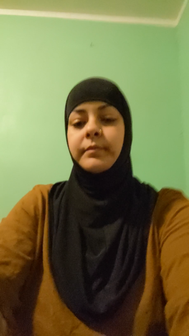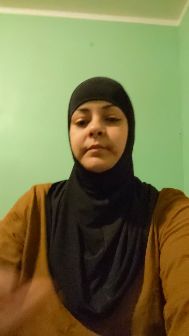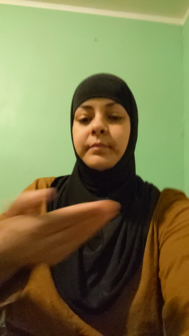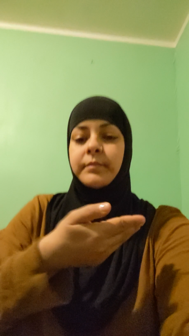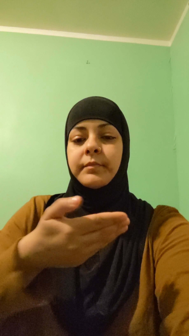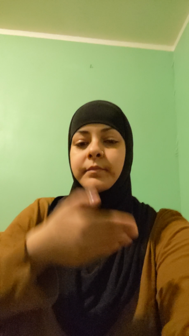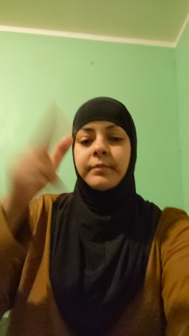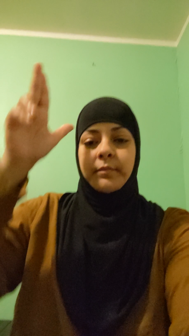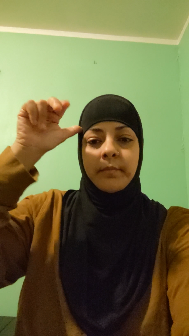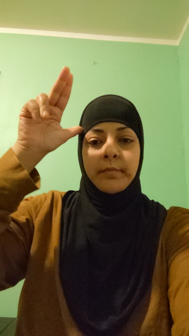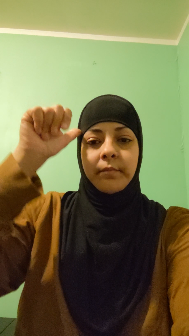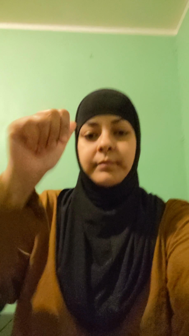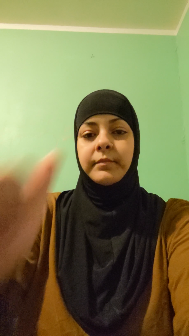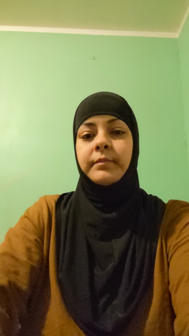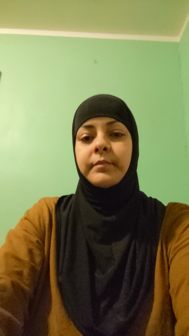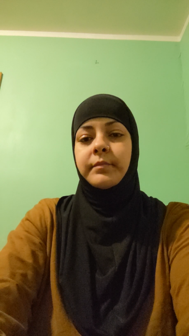pony